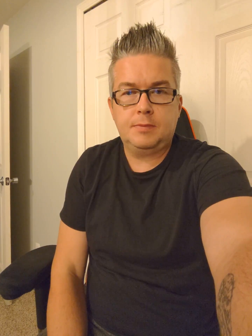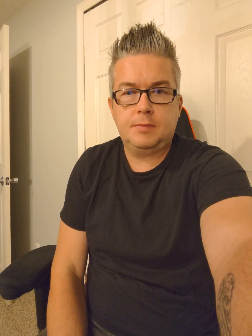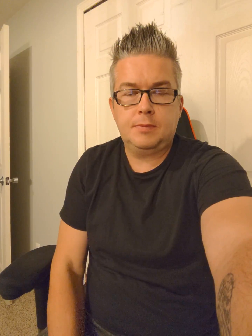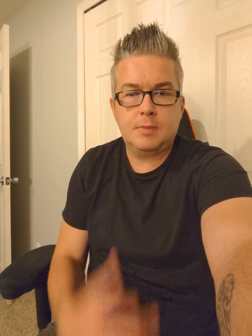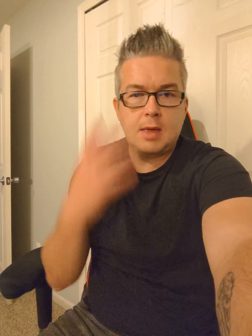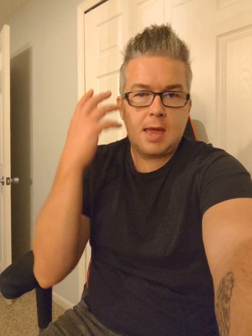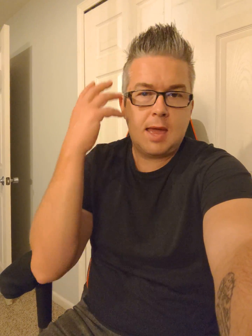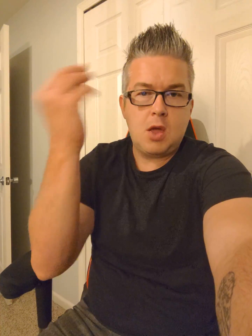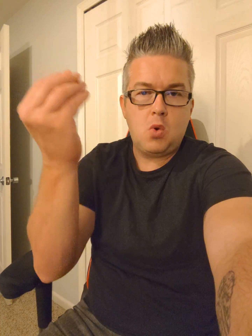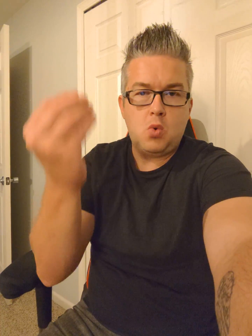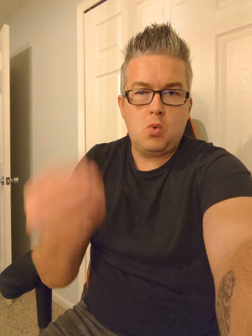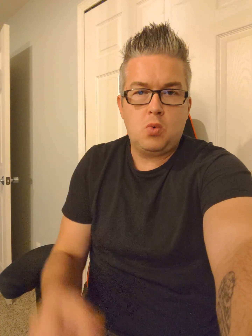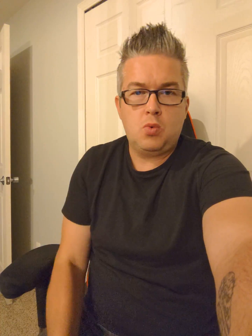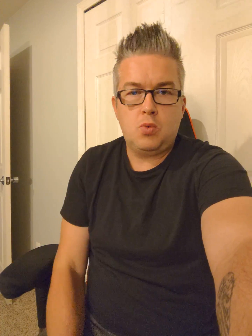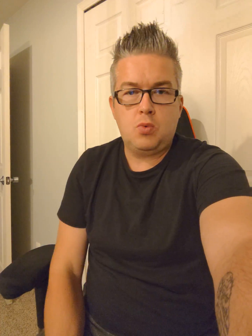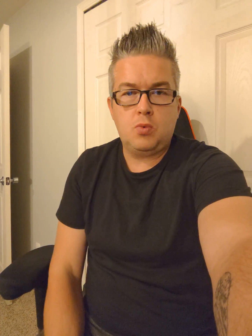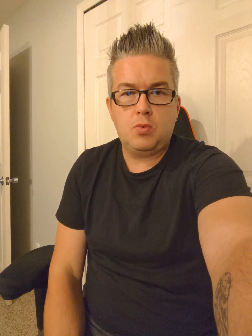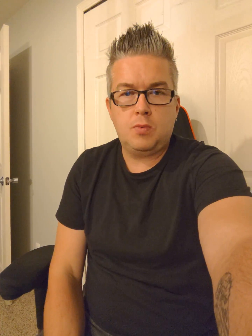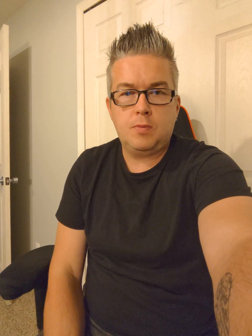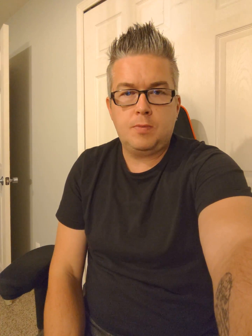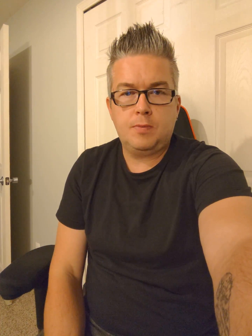going to